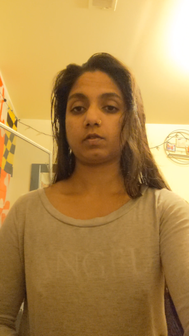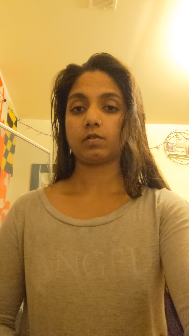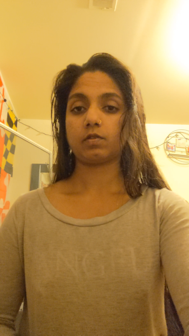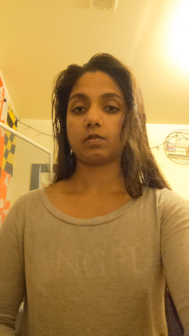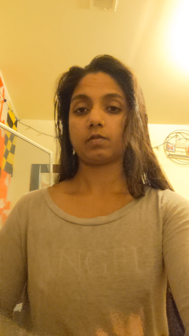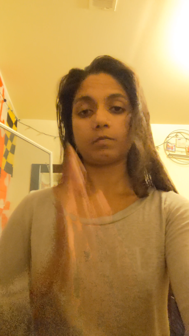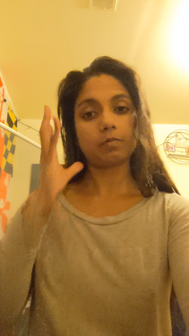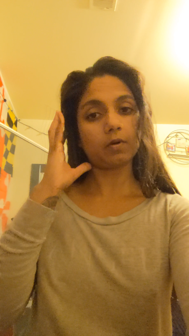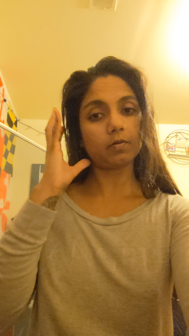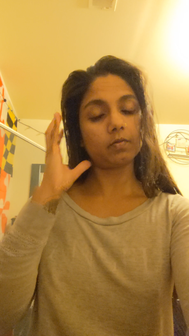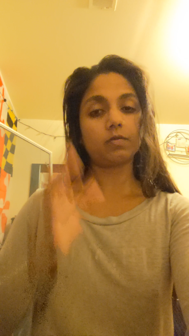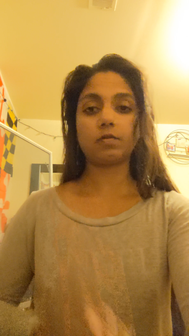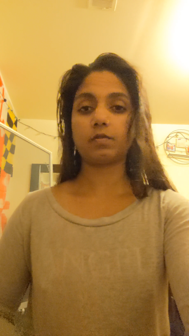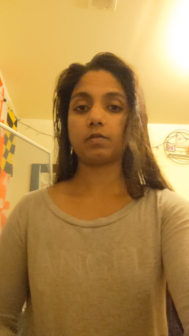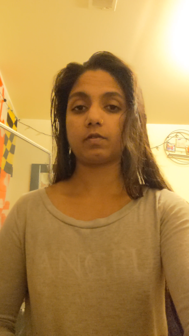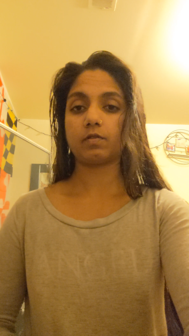pillow